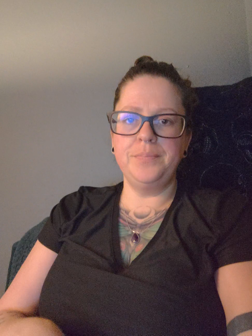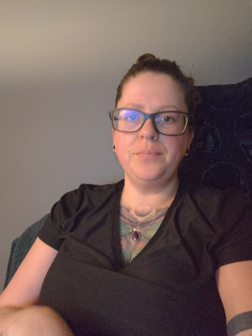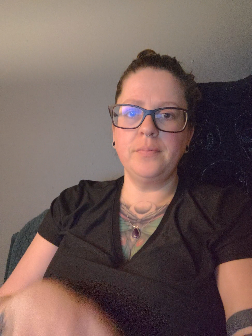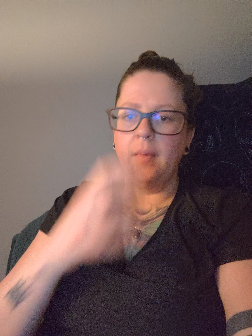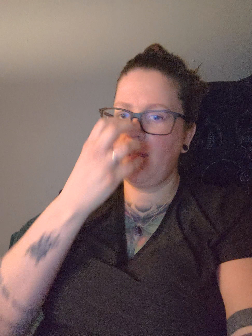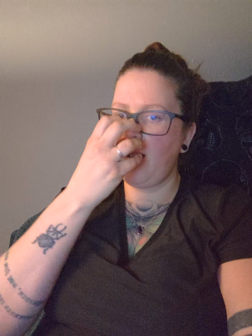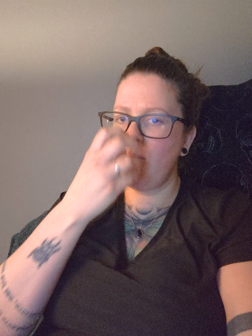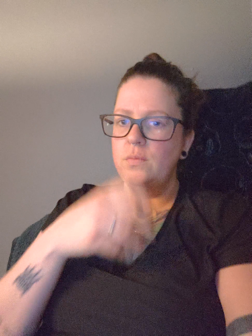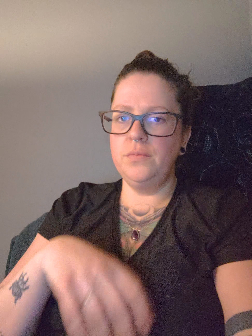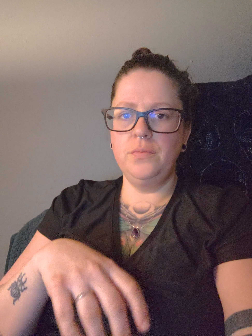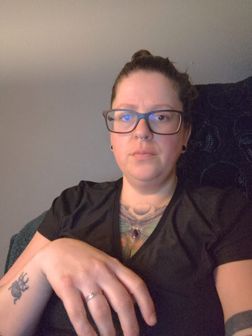clown